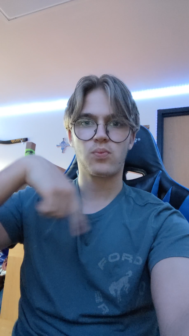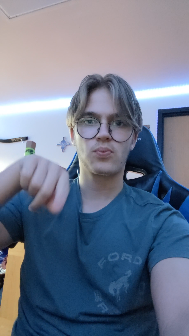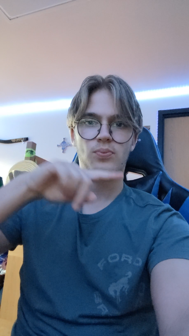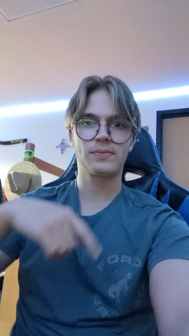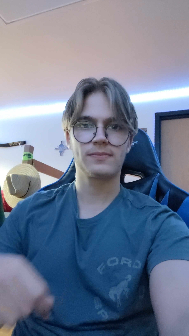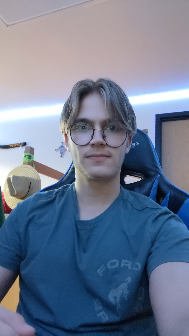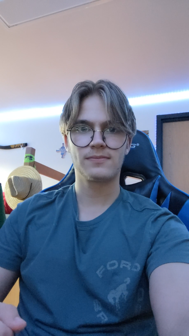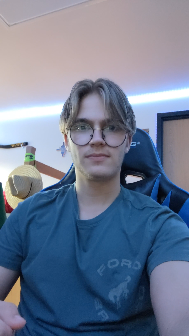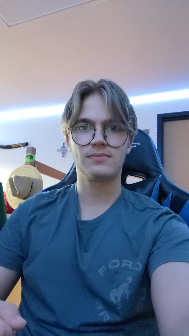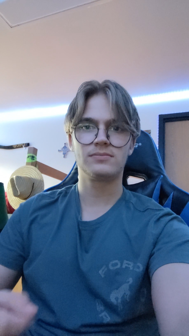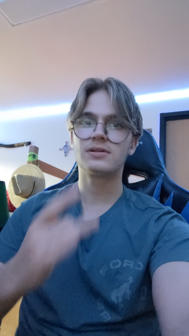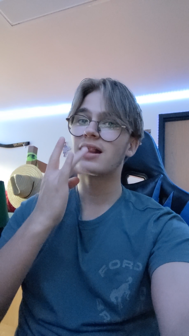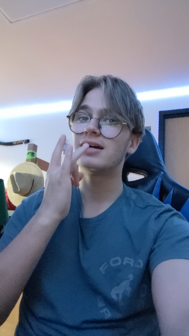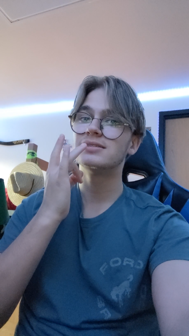light bulb